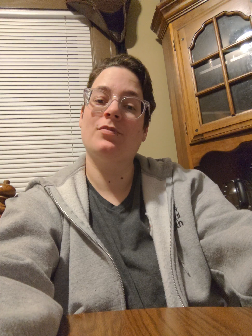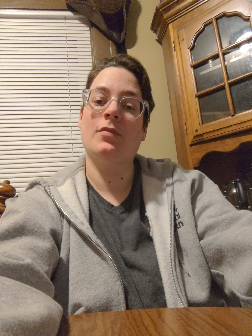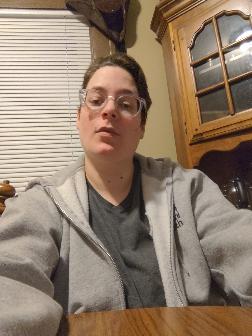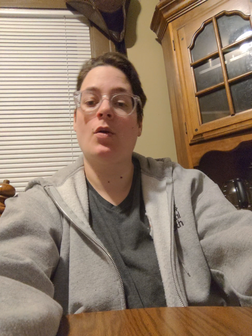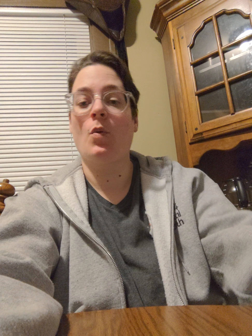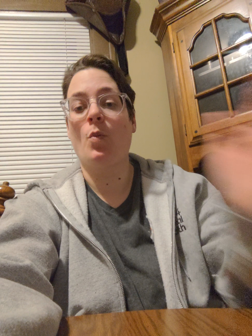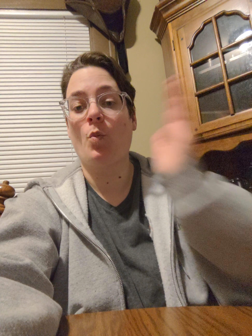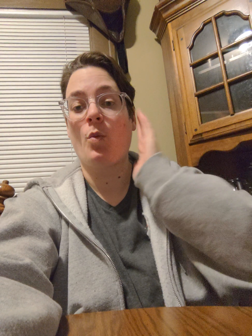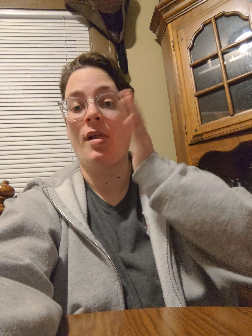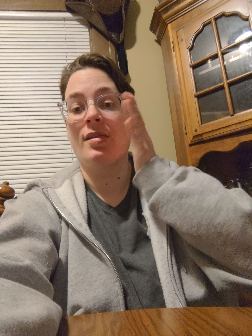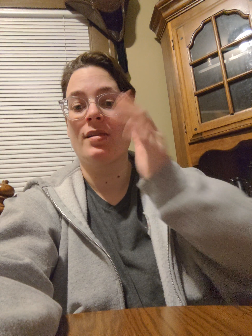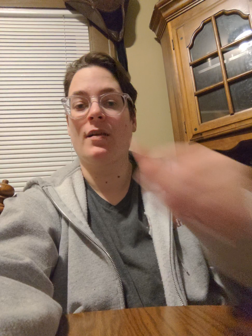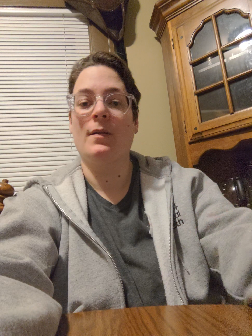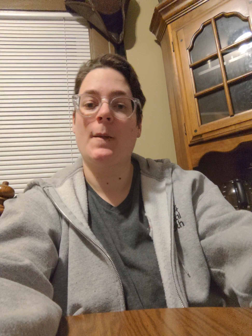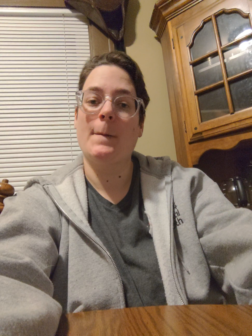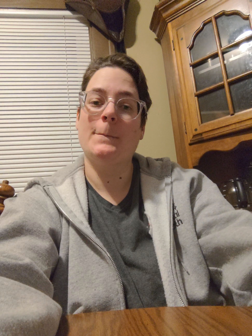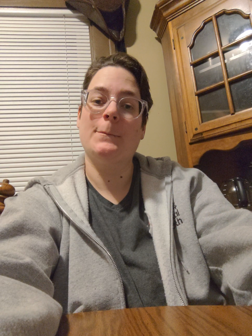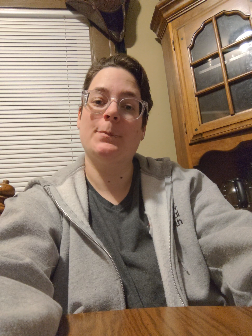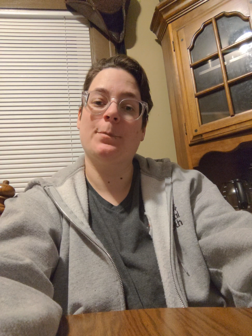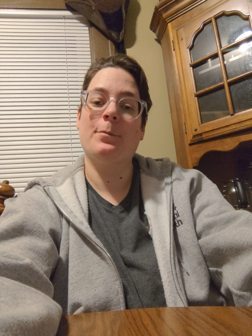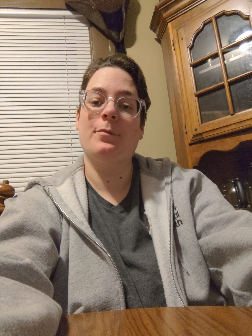will